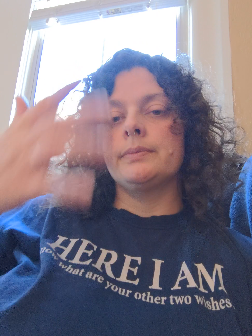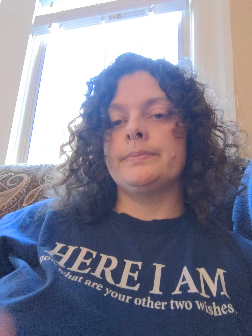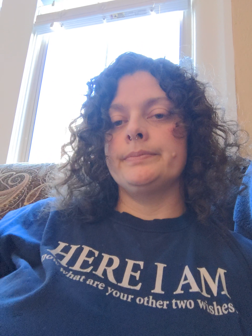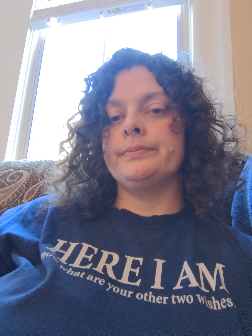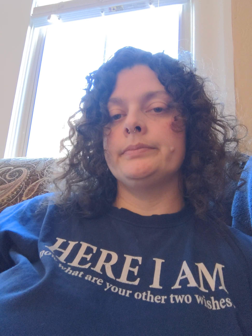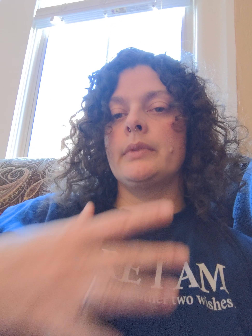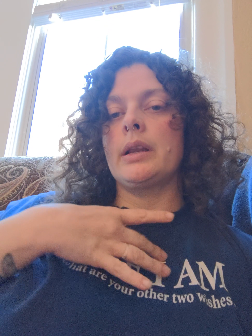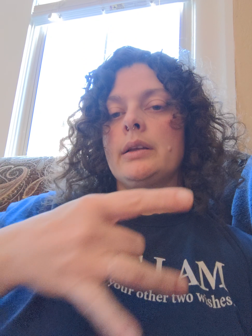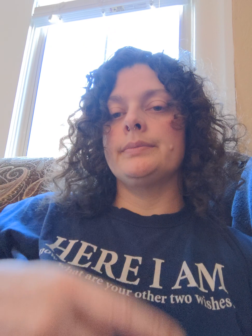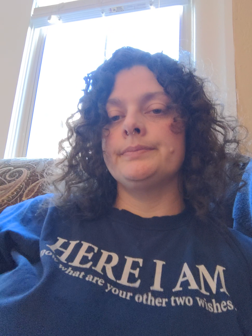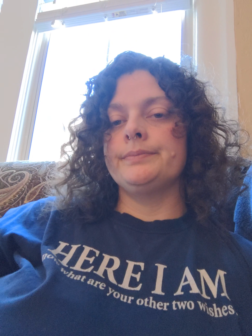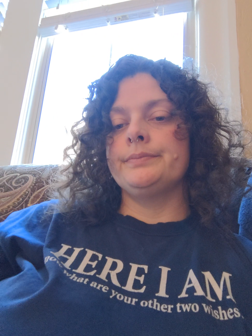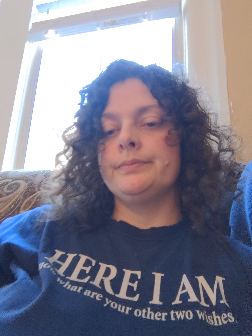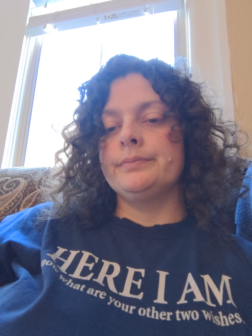like